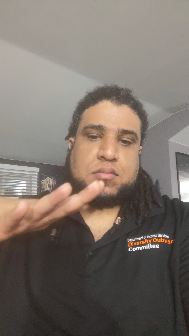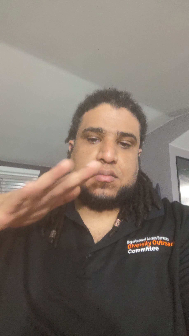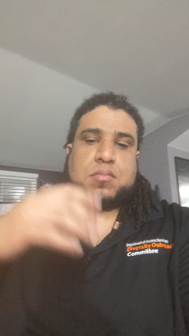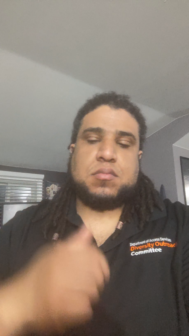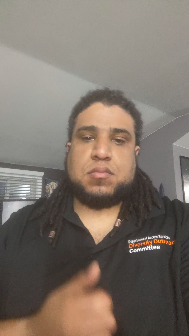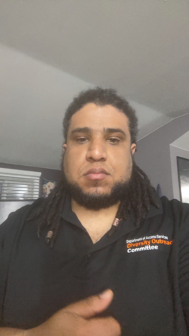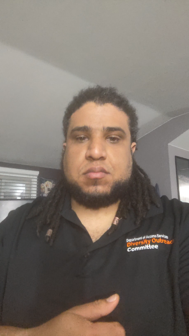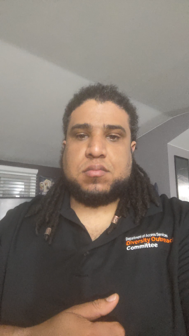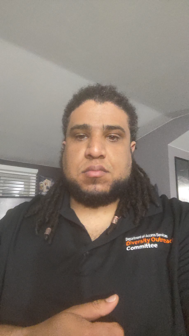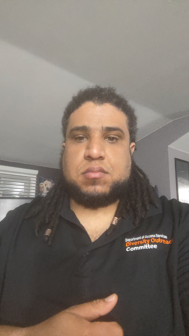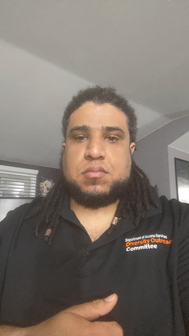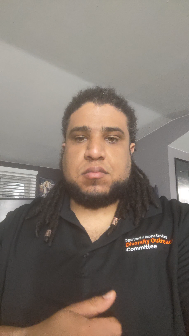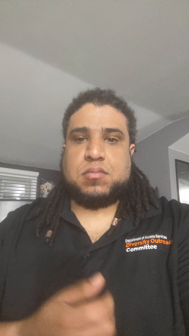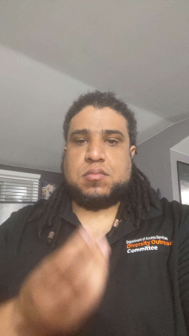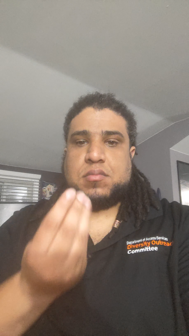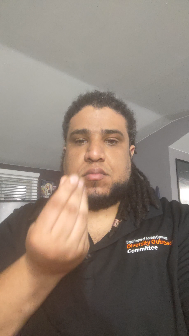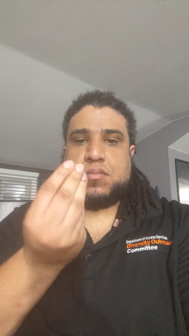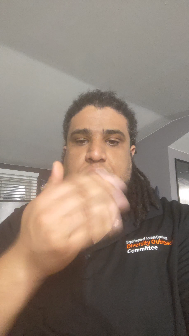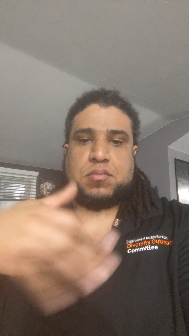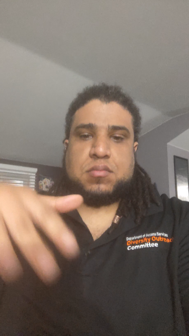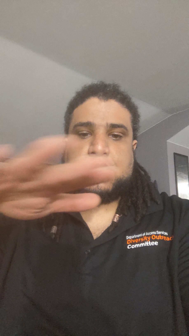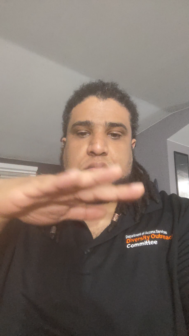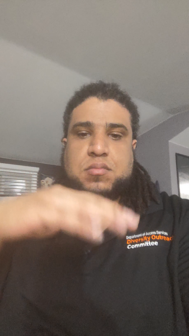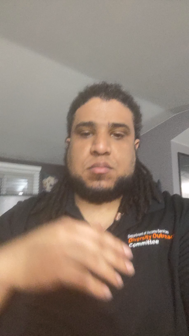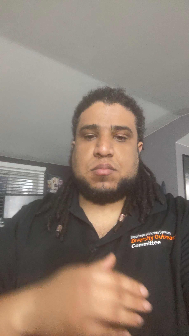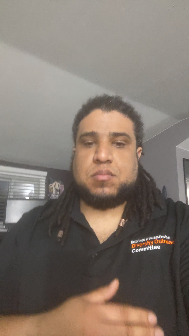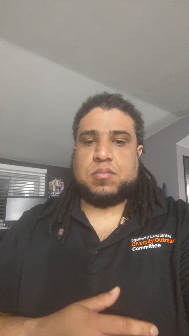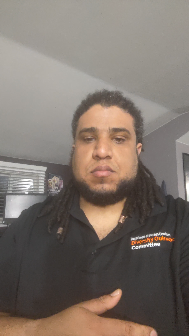garden